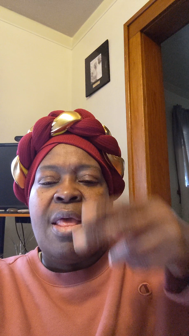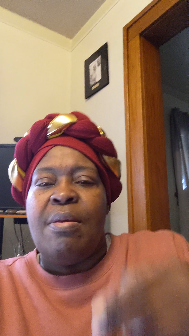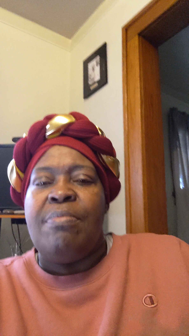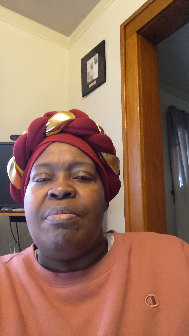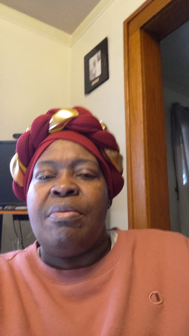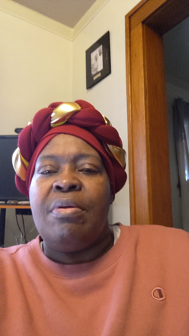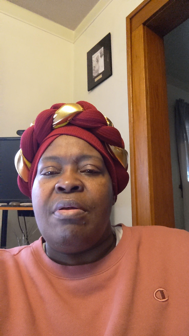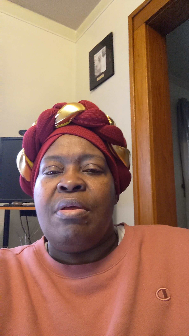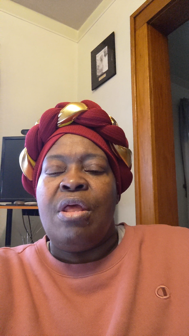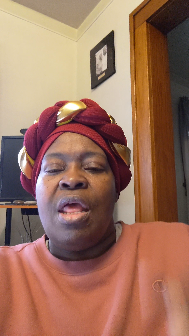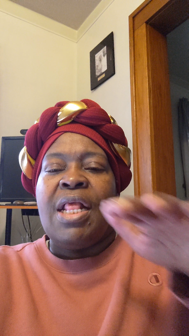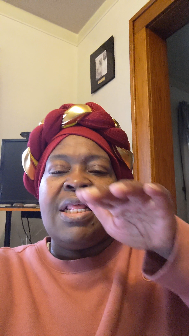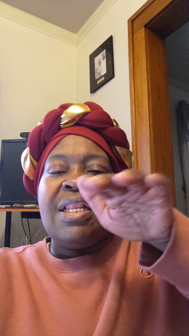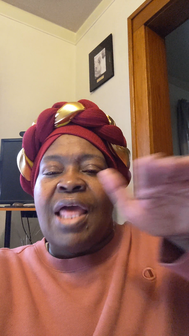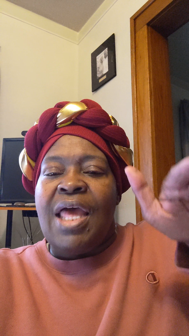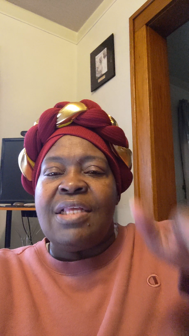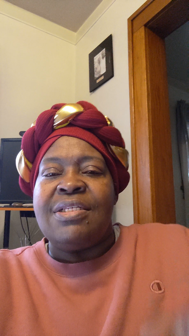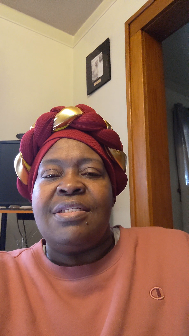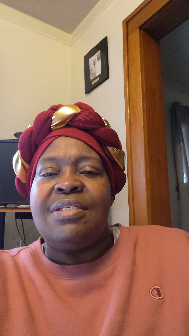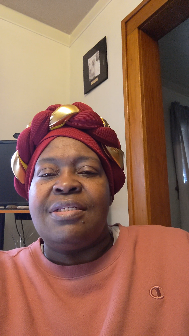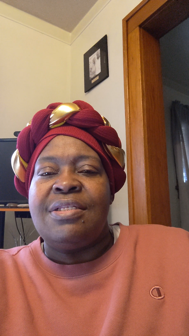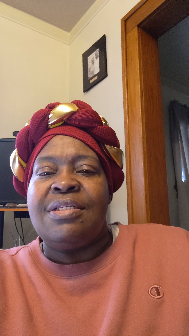nice